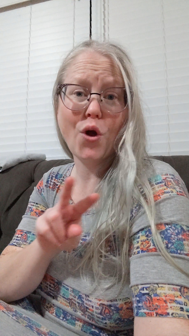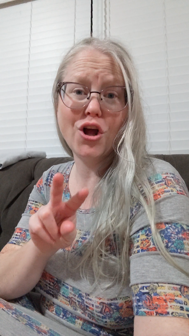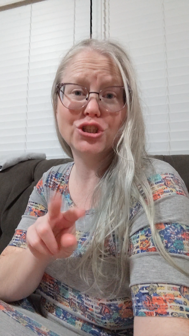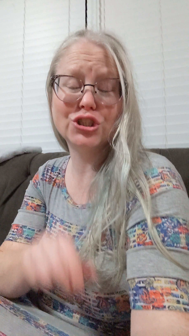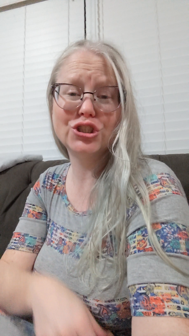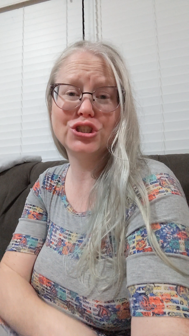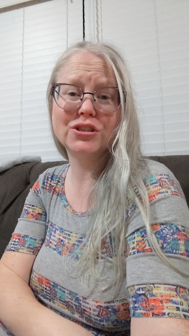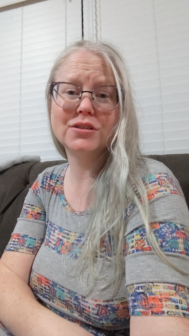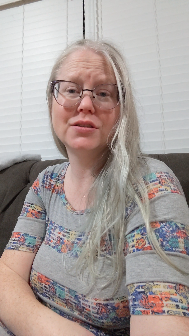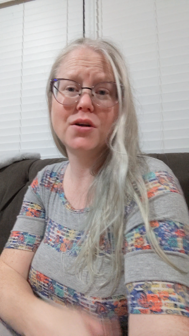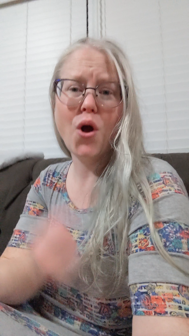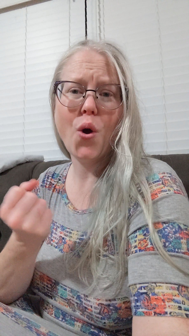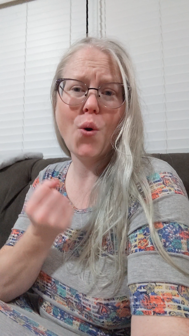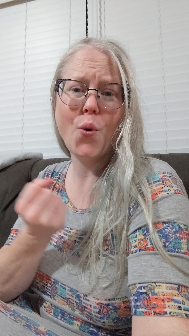hold